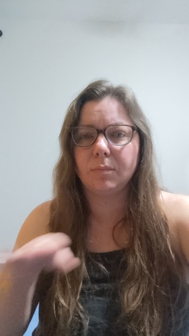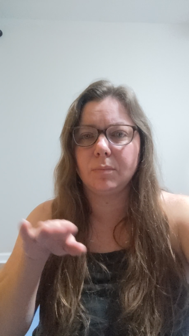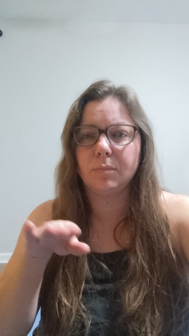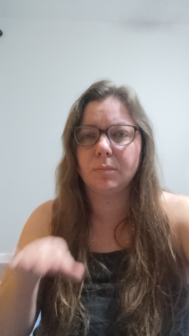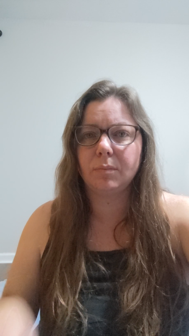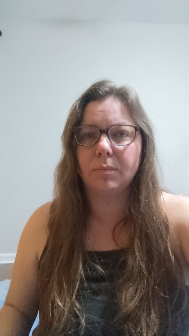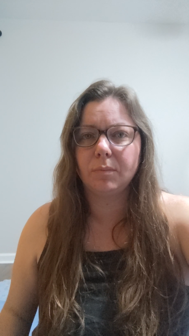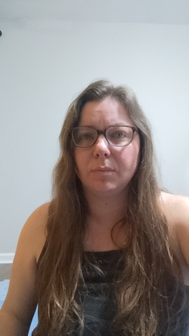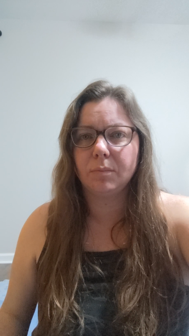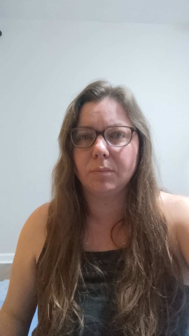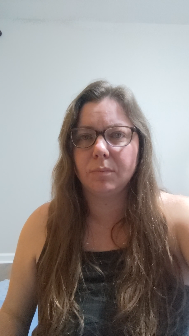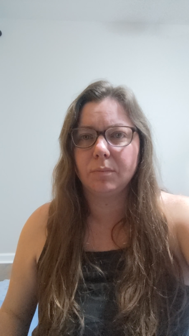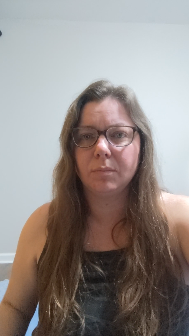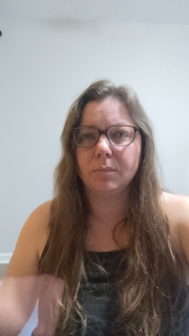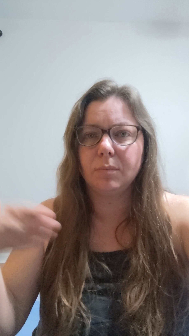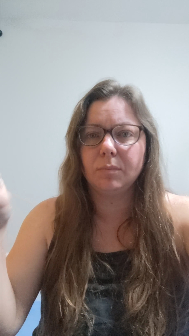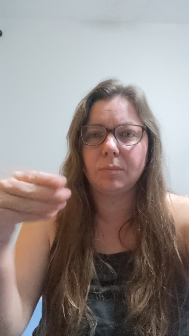shopping